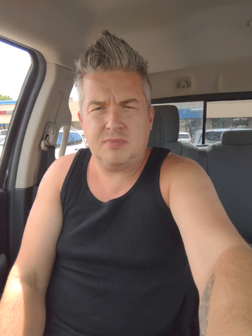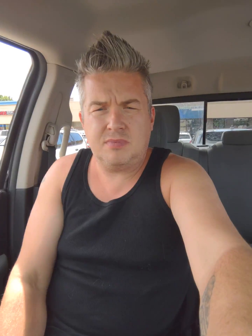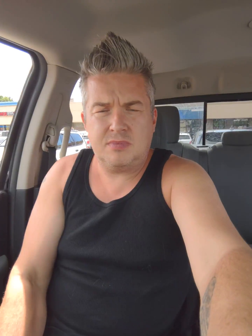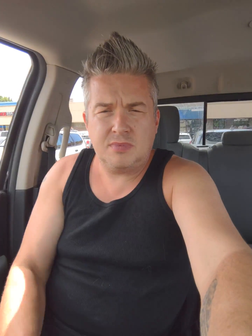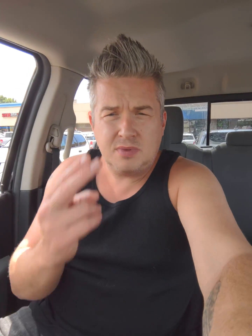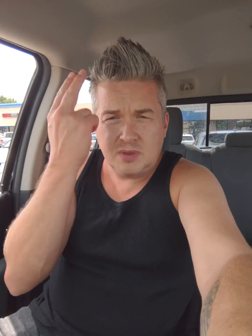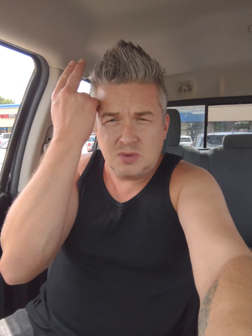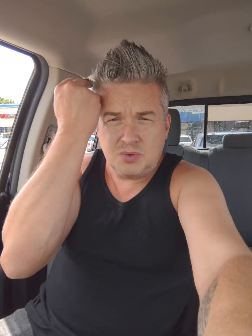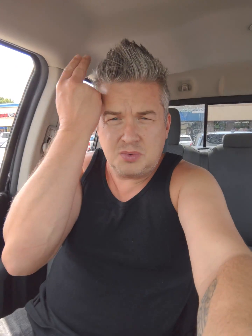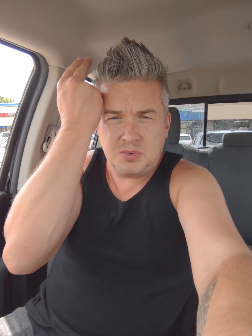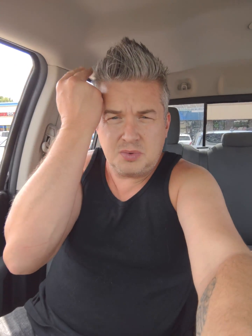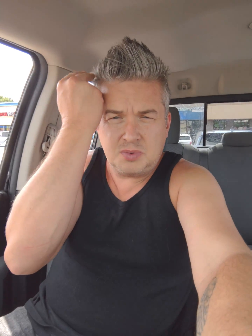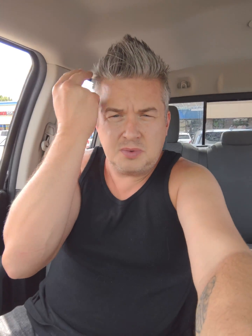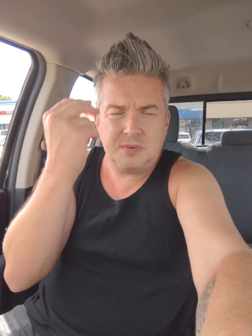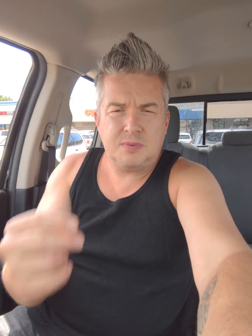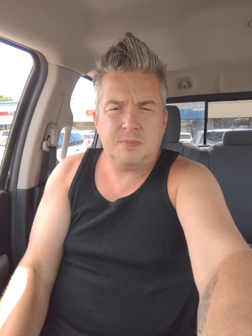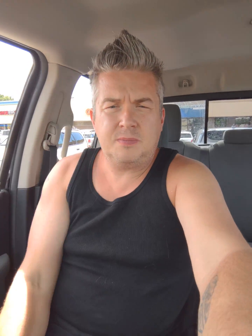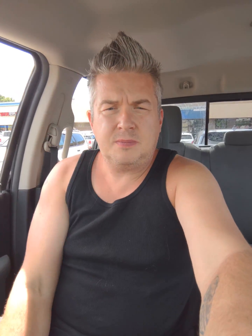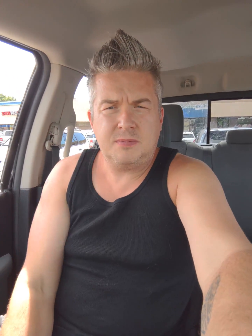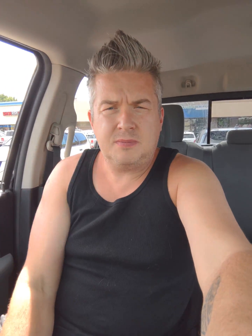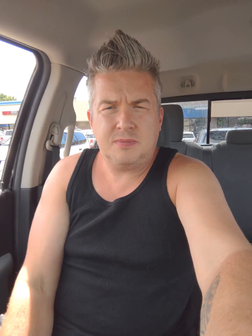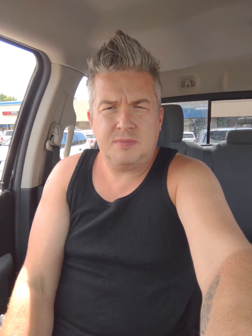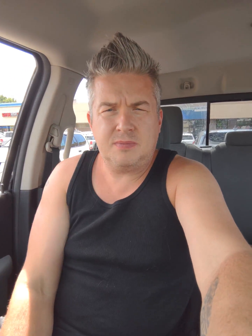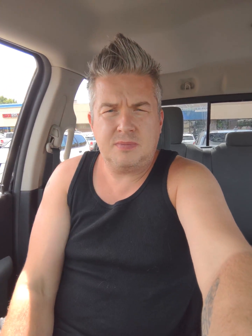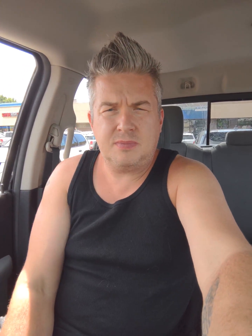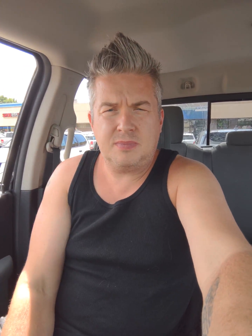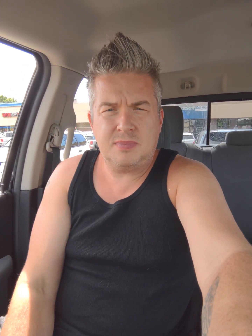rabbit